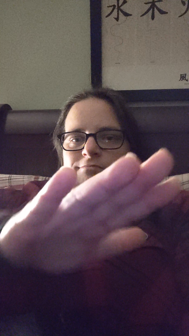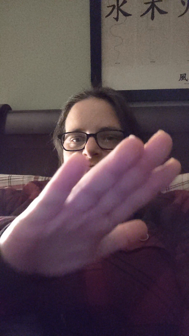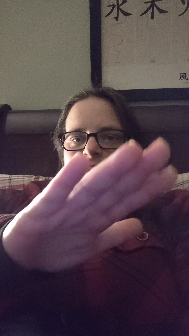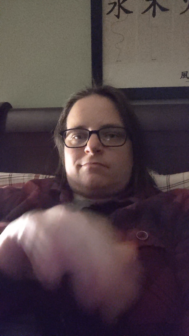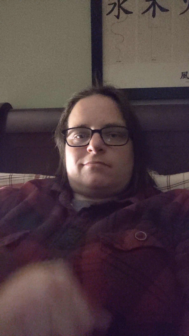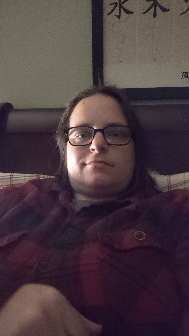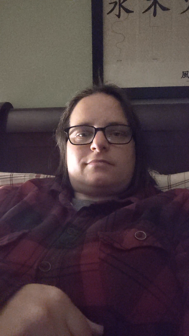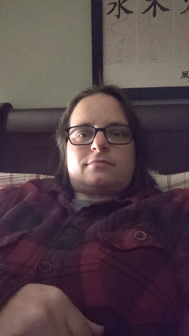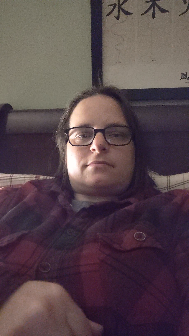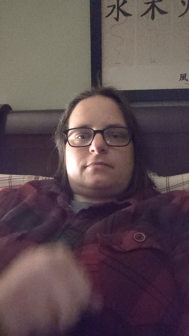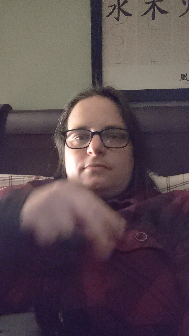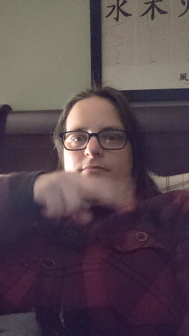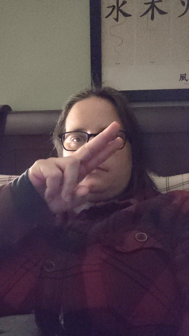lick